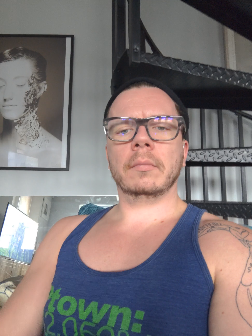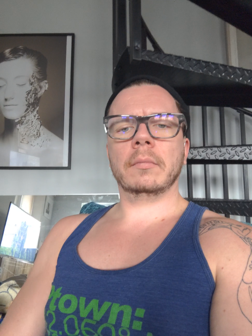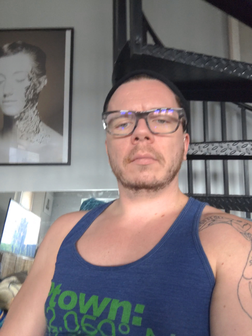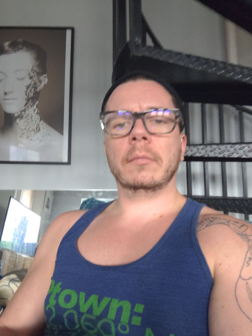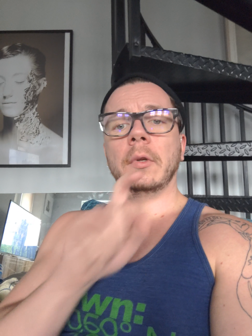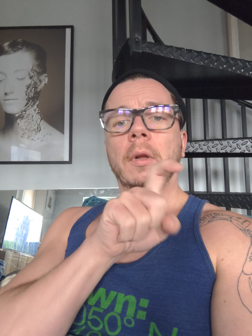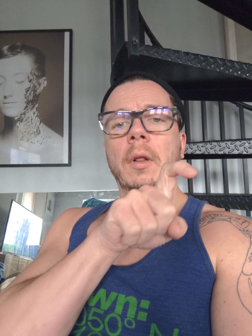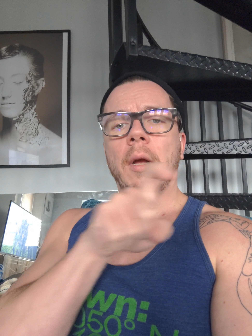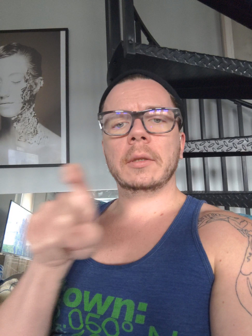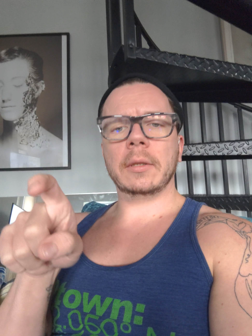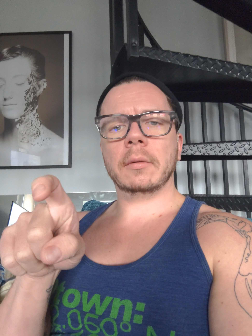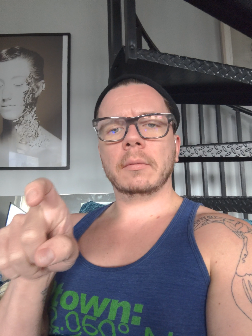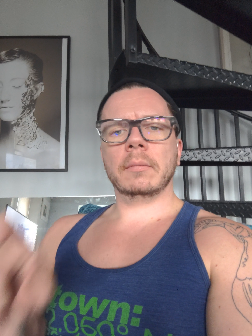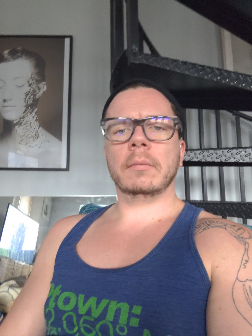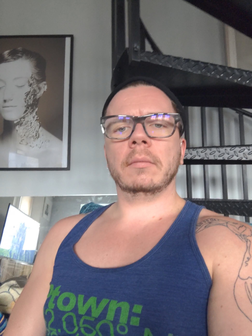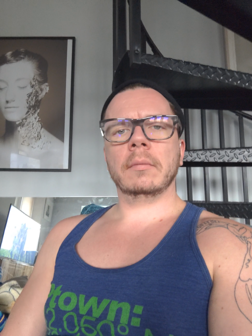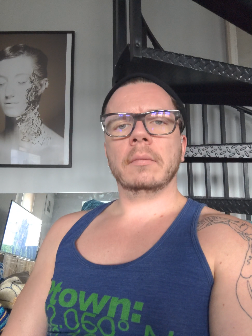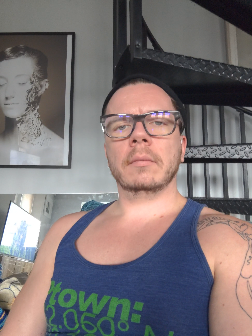closet